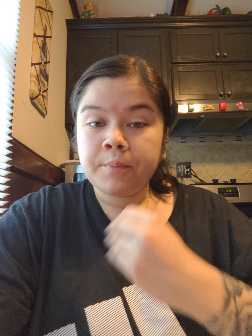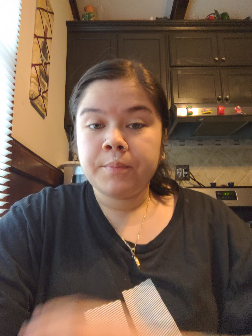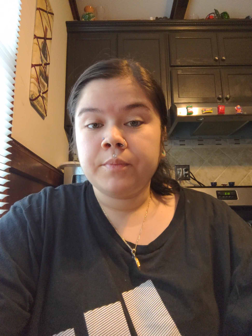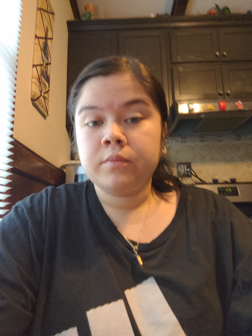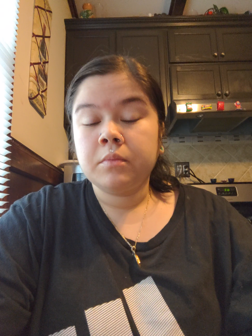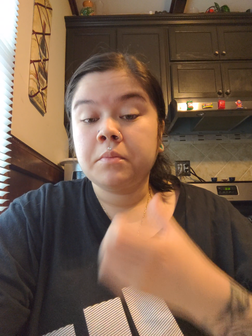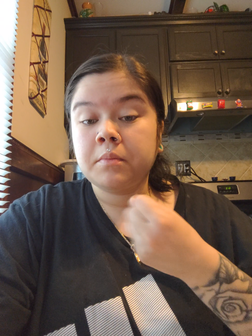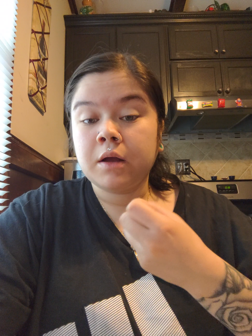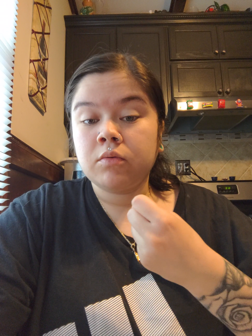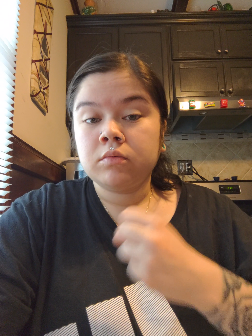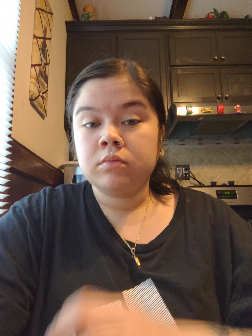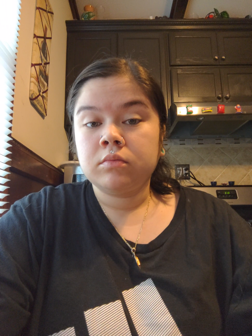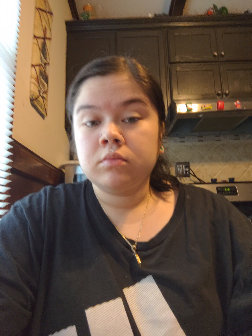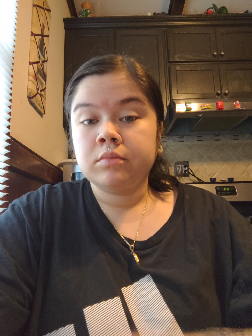milk